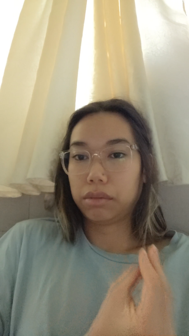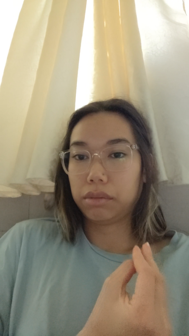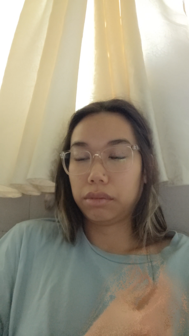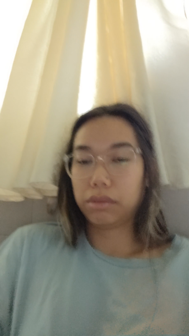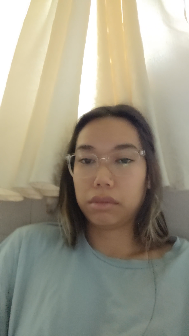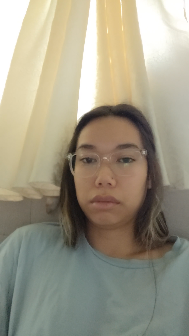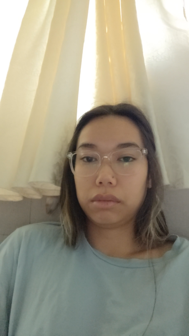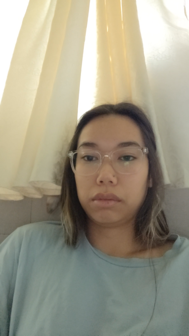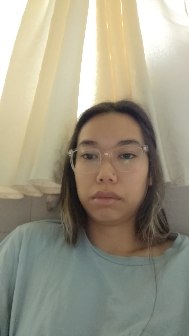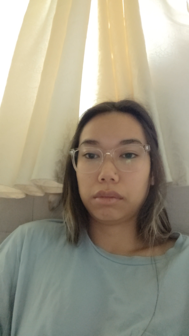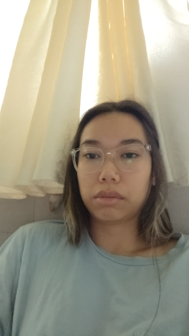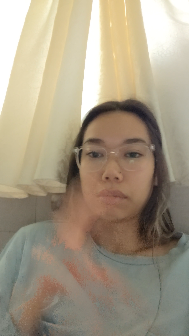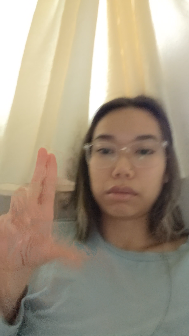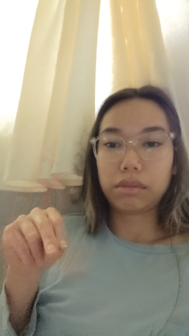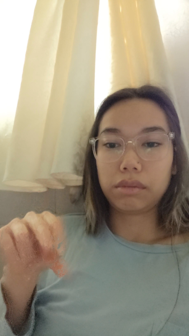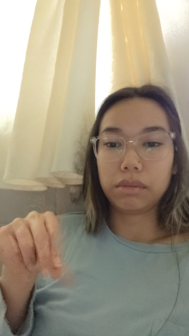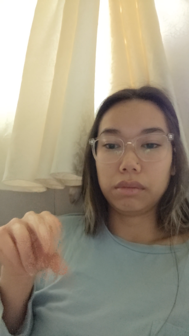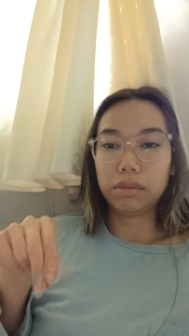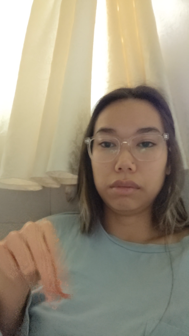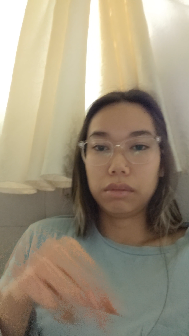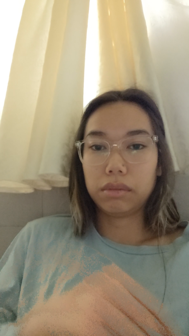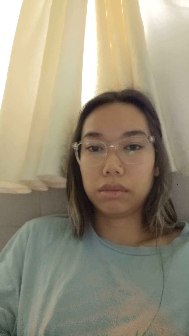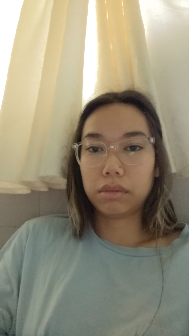diaper